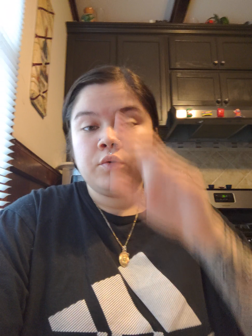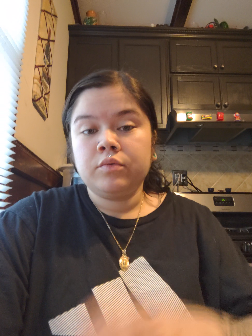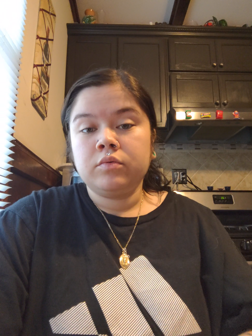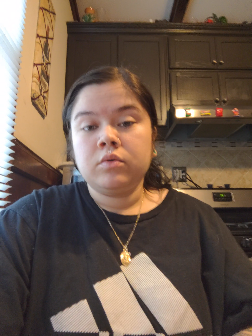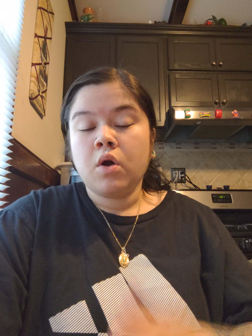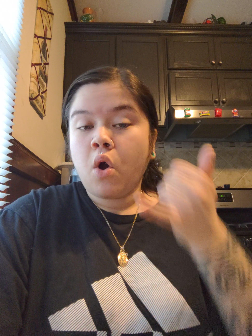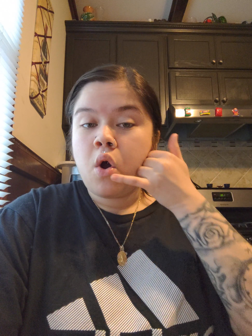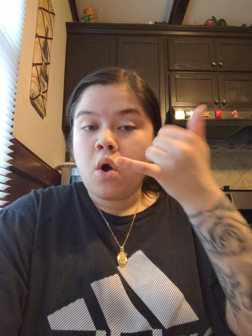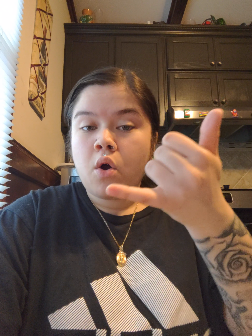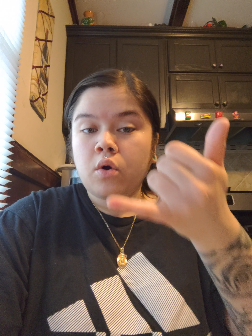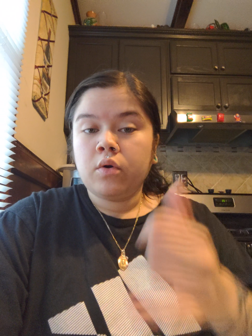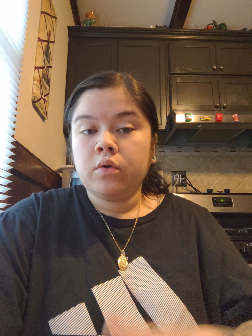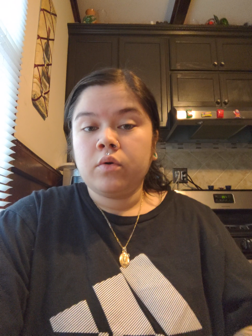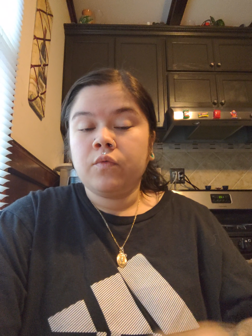call on the phone